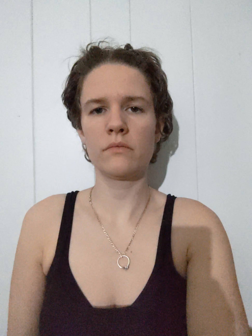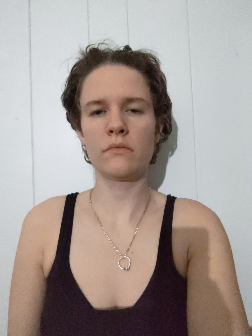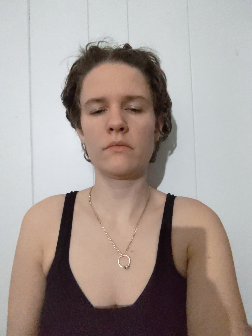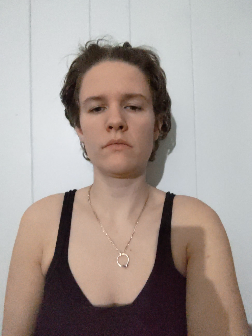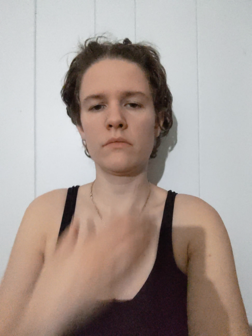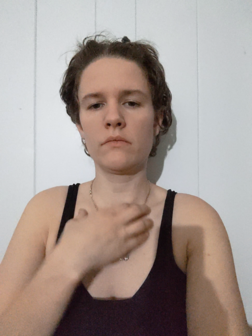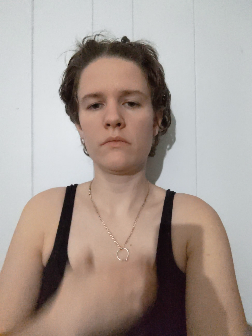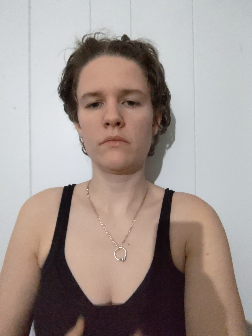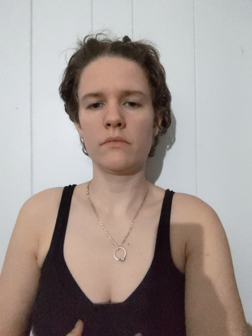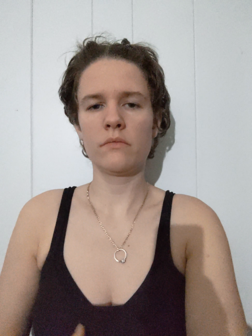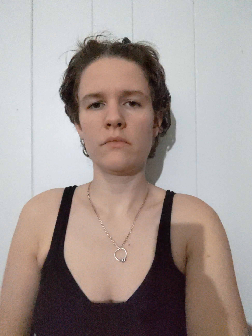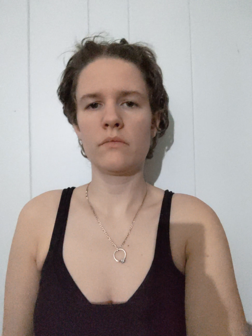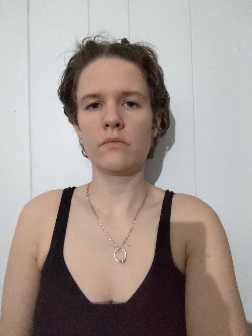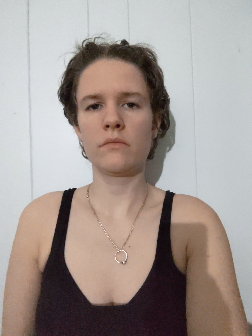hungry